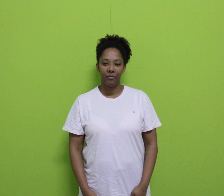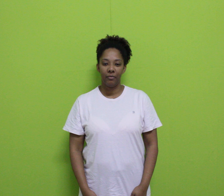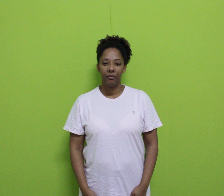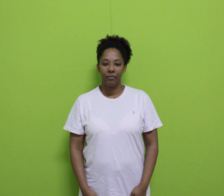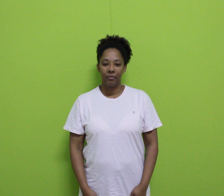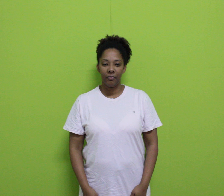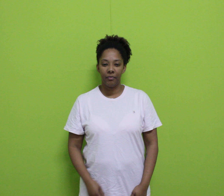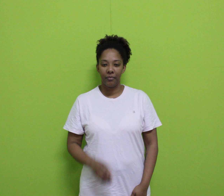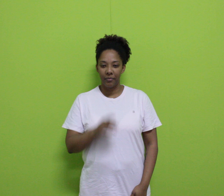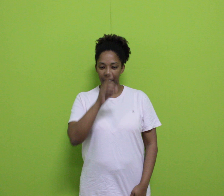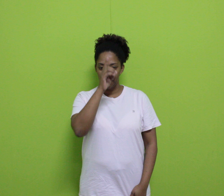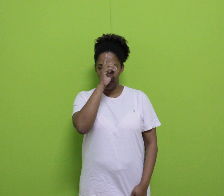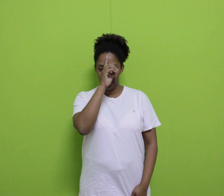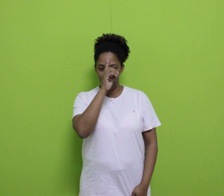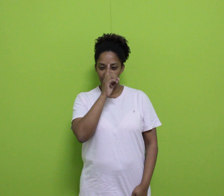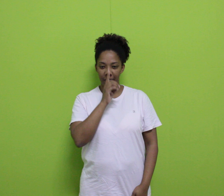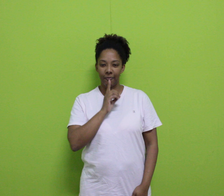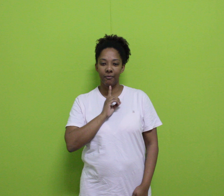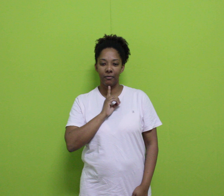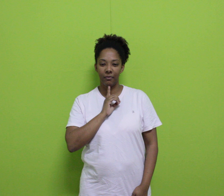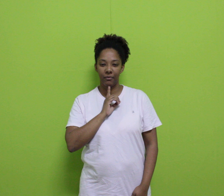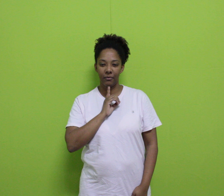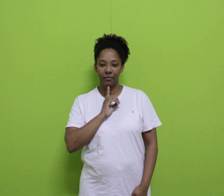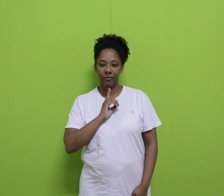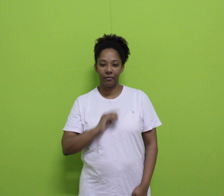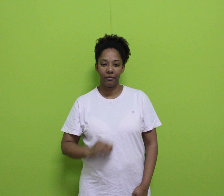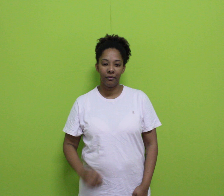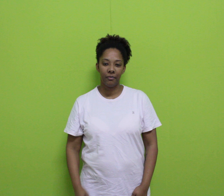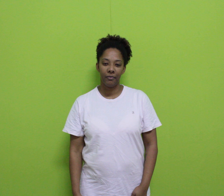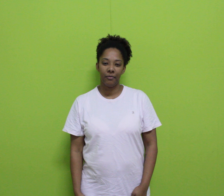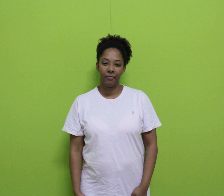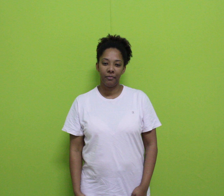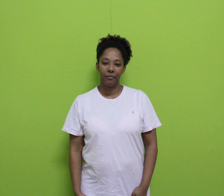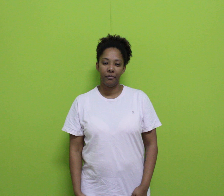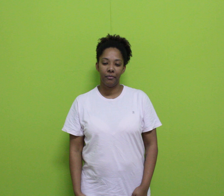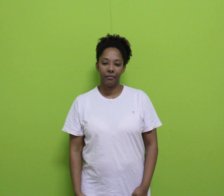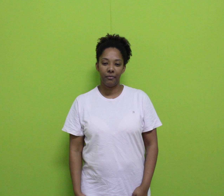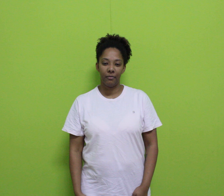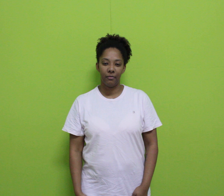amarelo